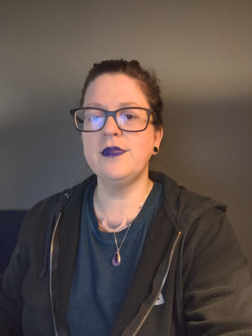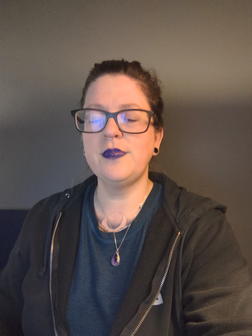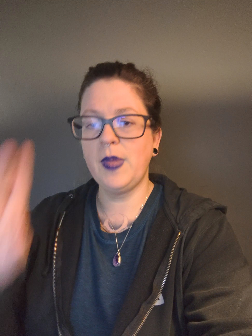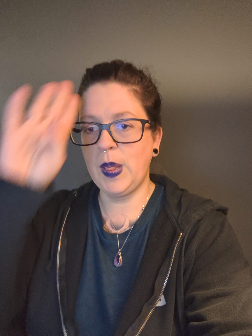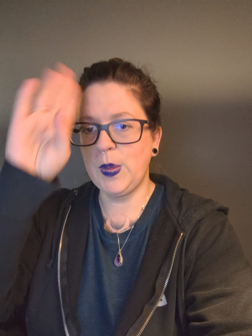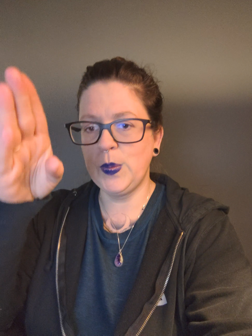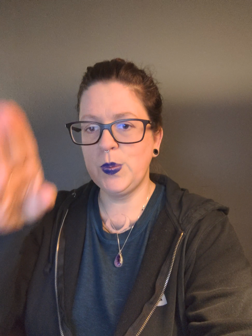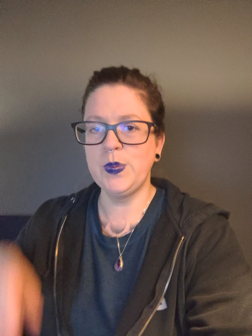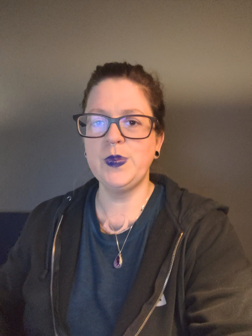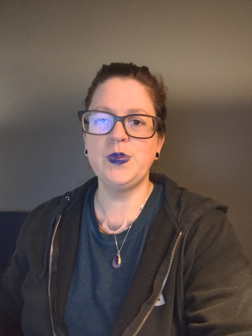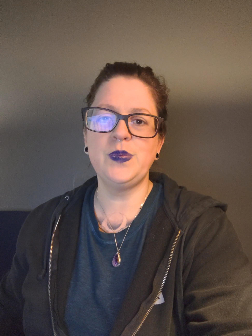hello